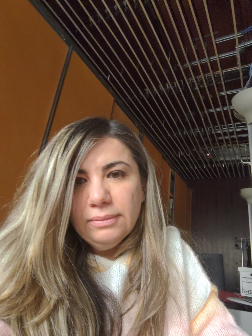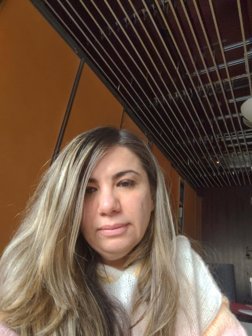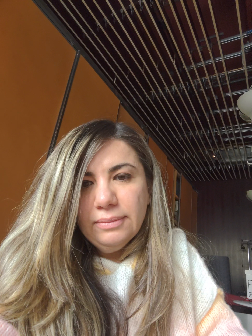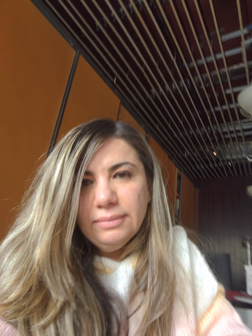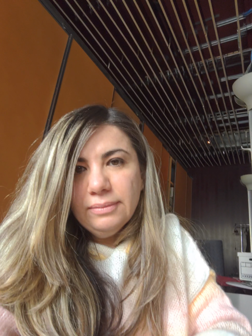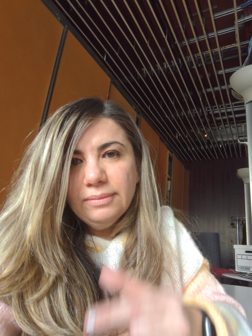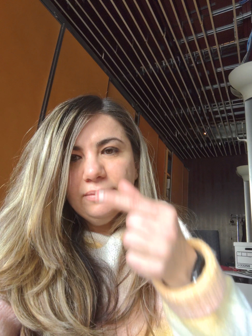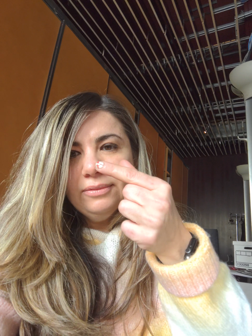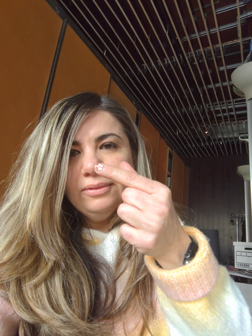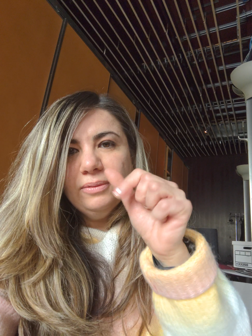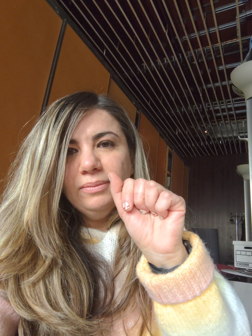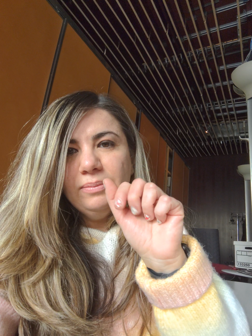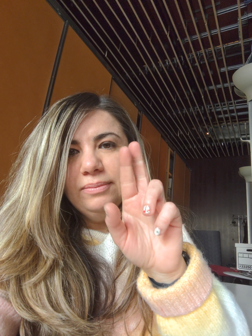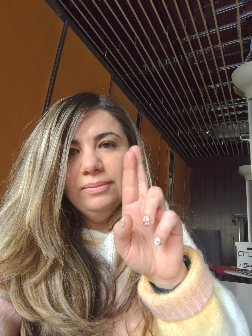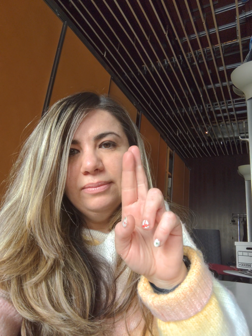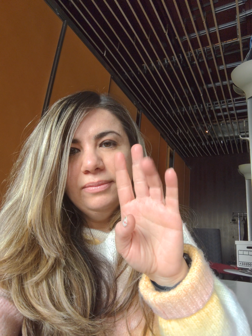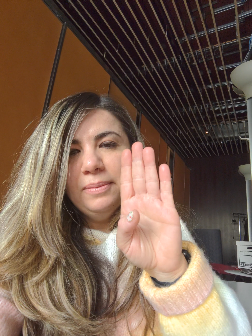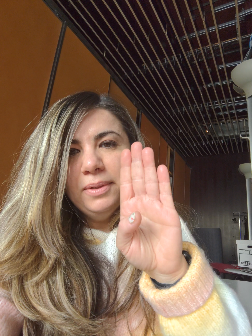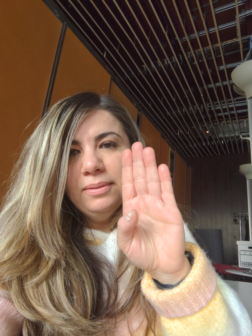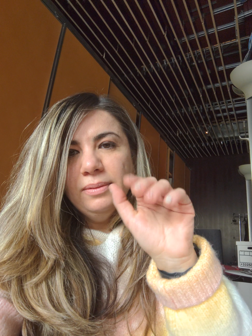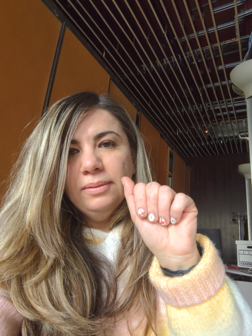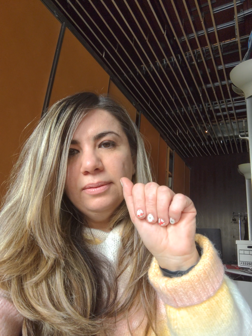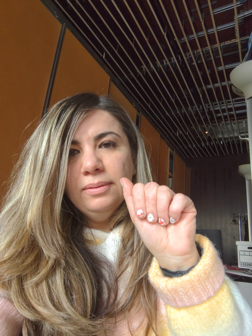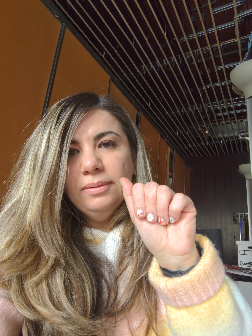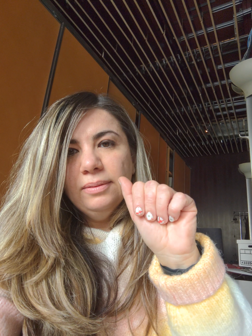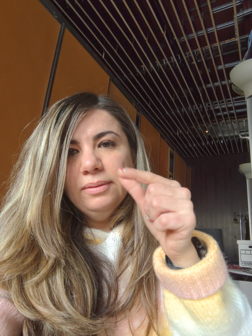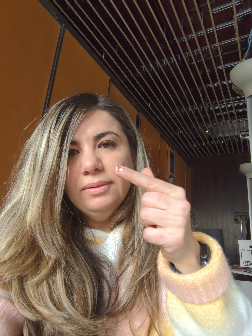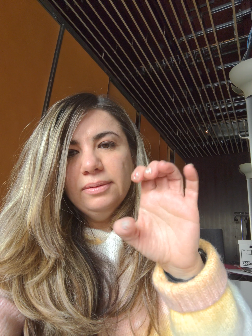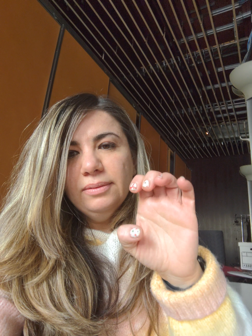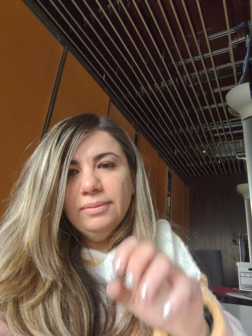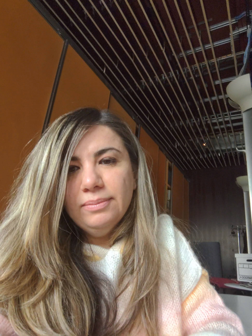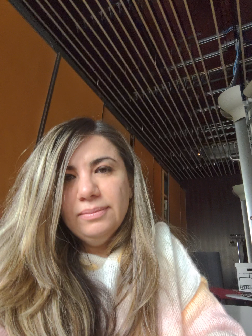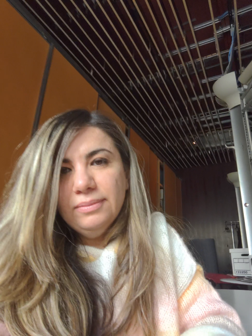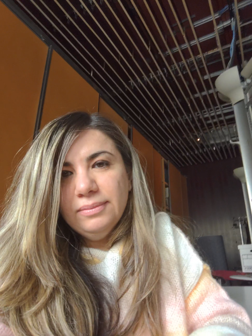garbage